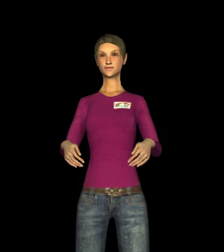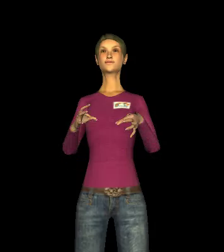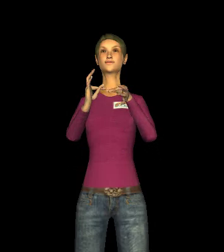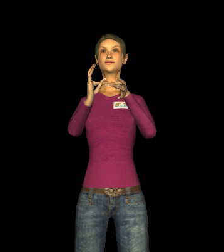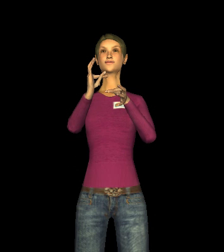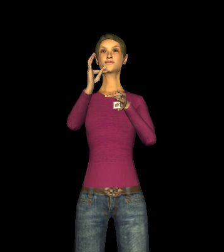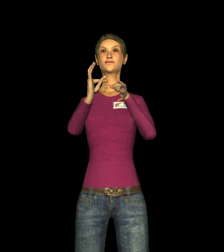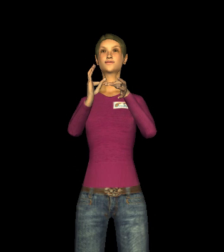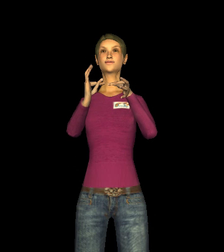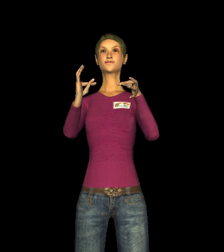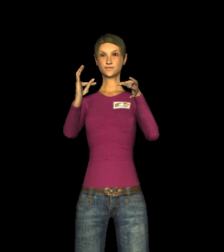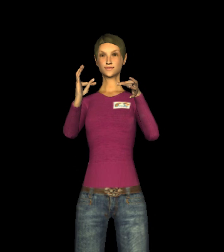حجم